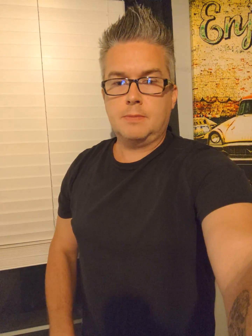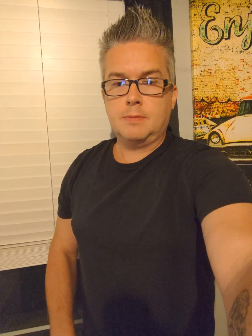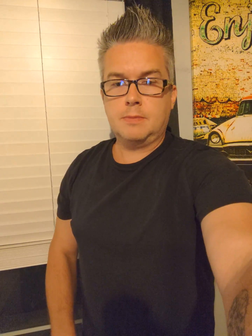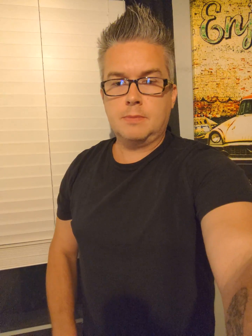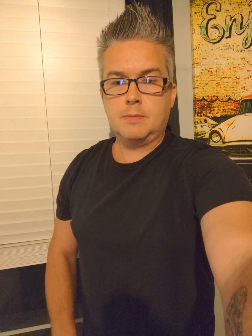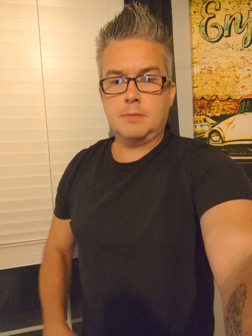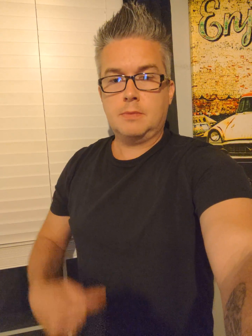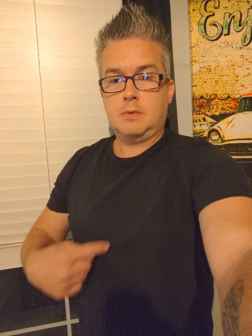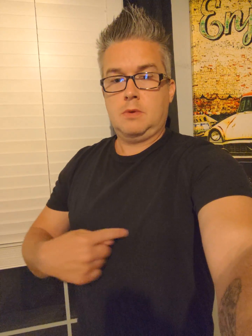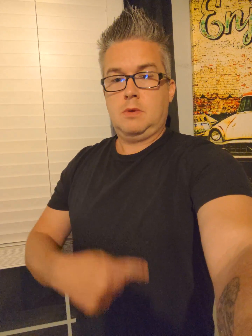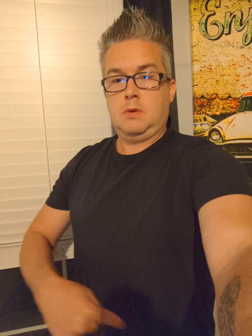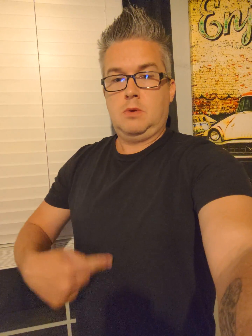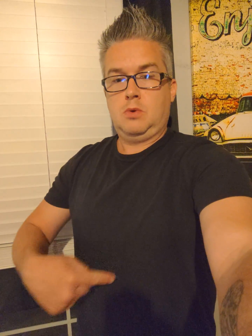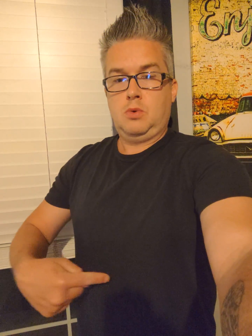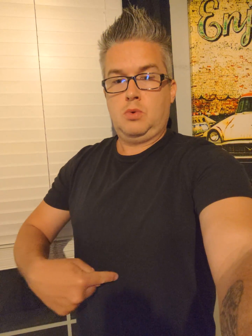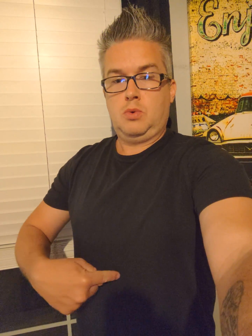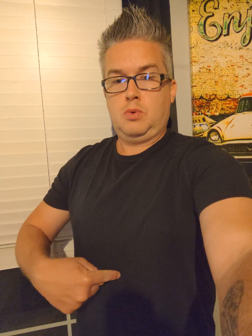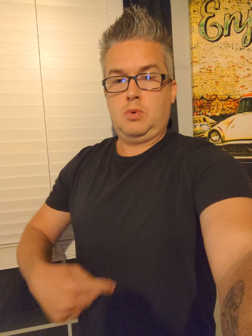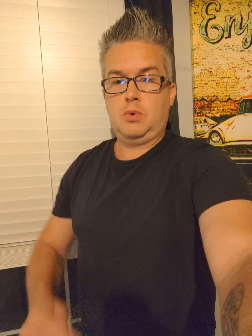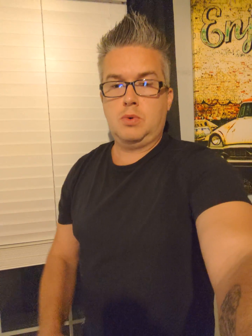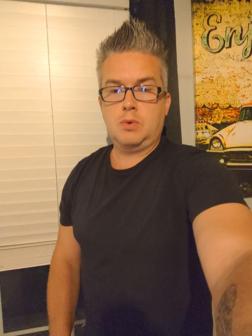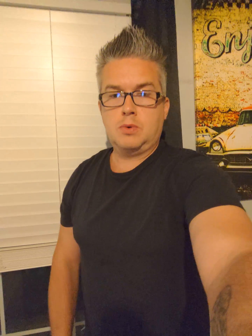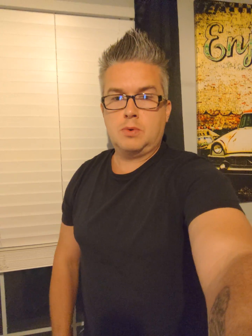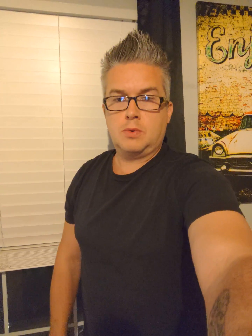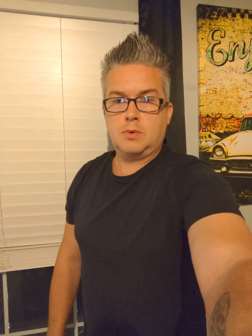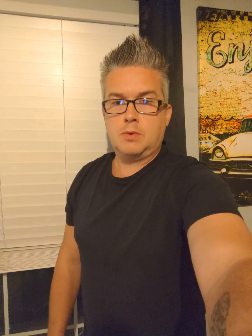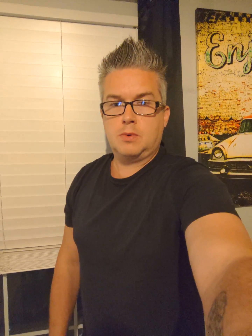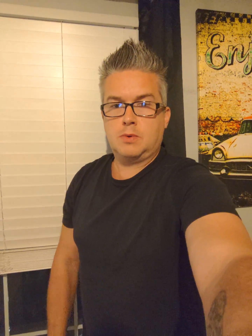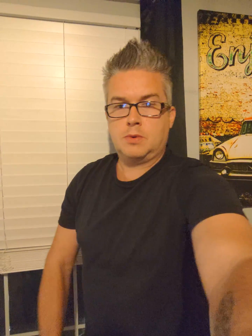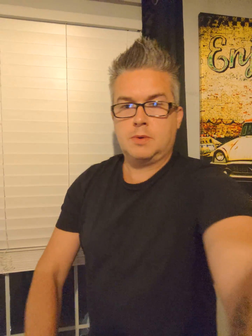belly button